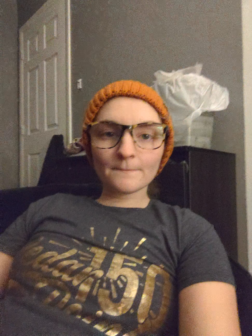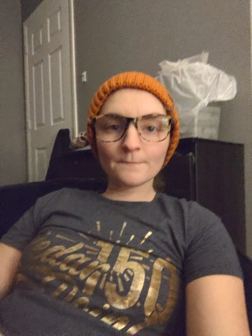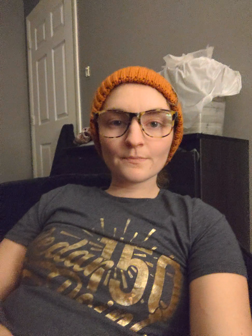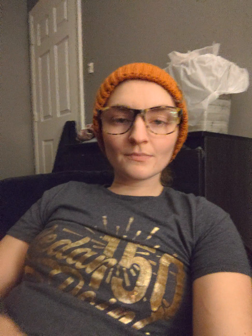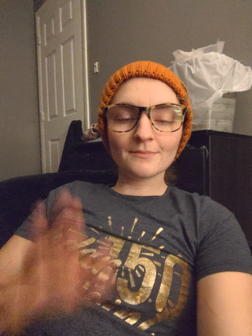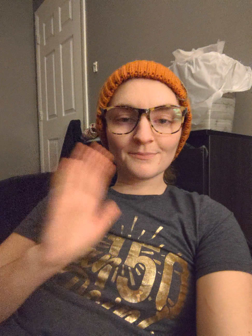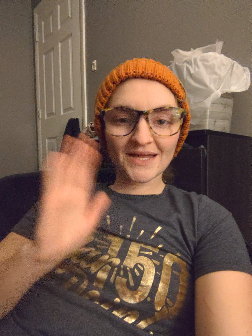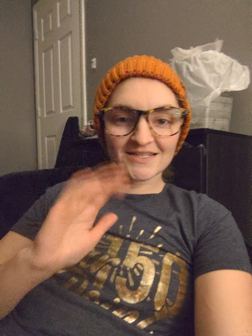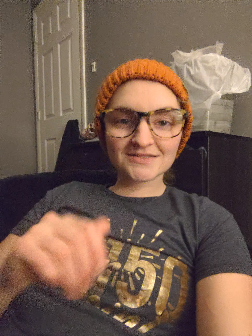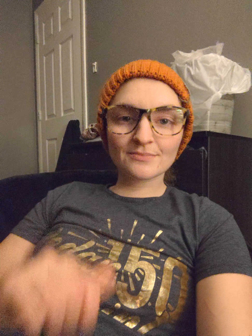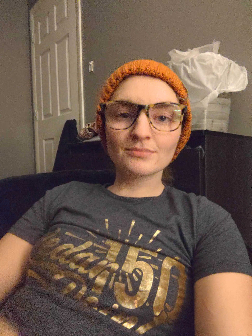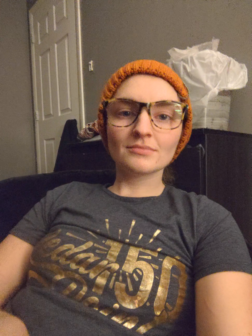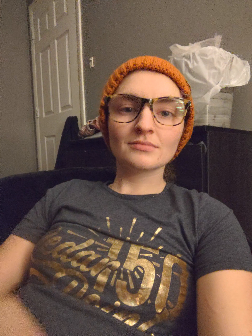bye